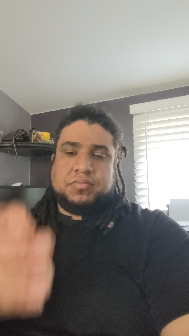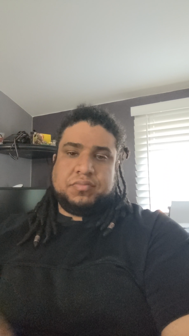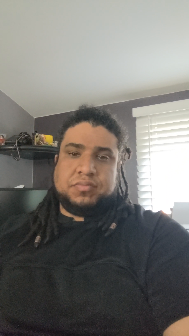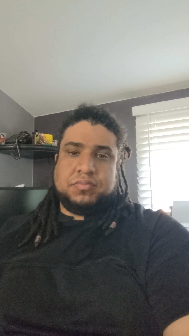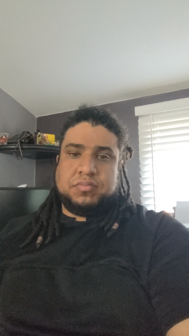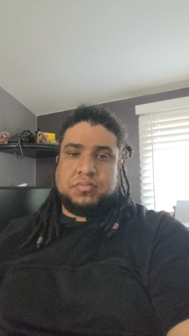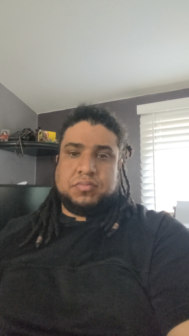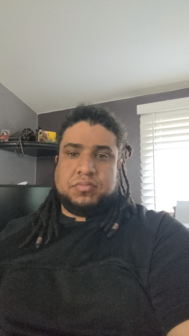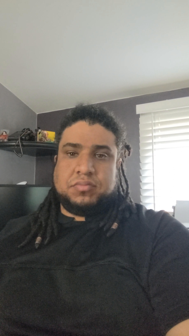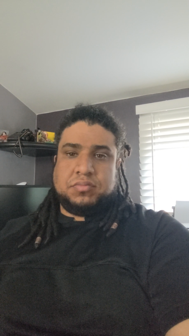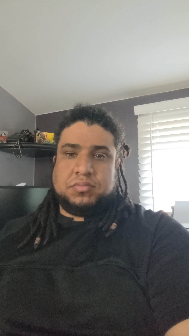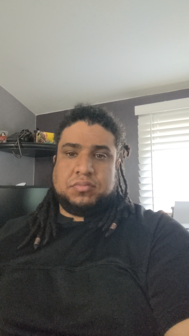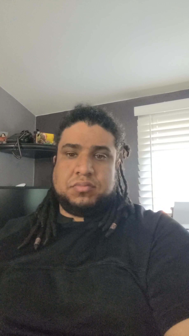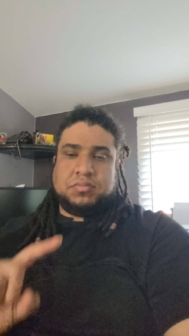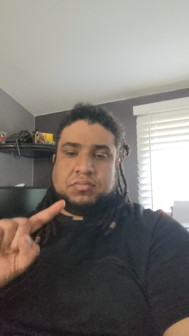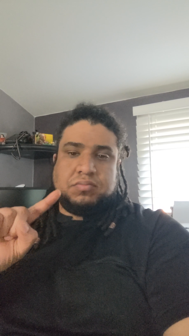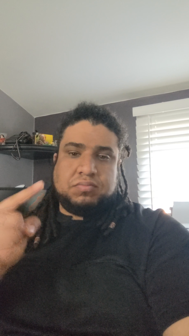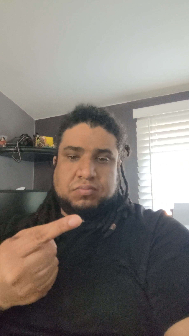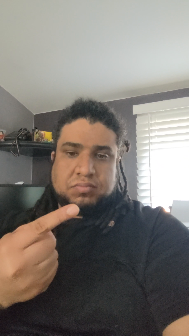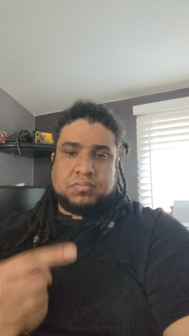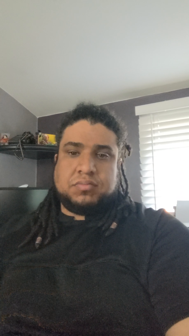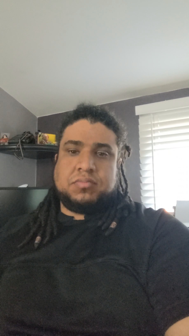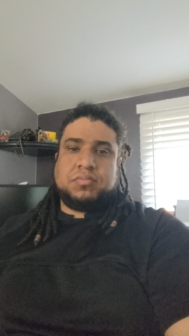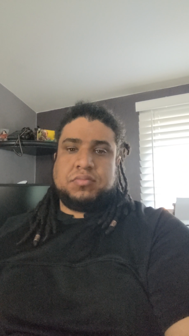hurt